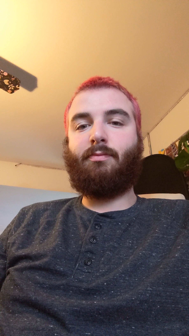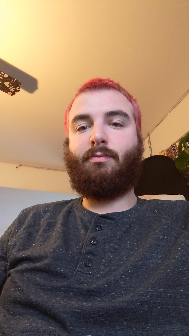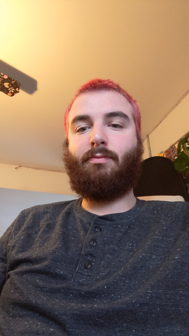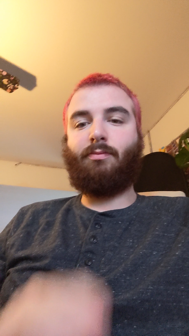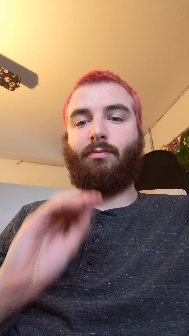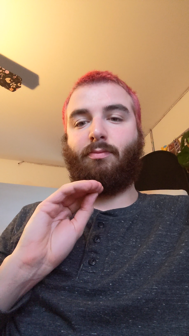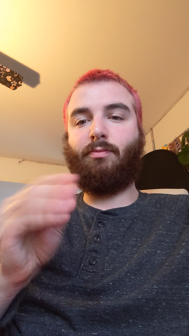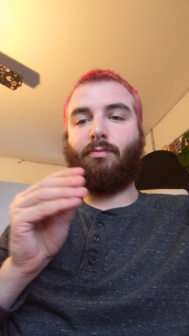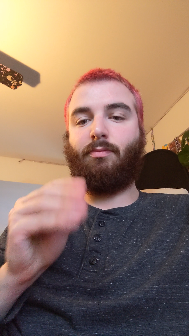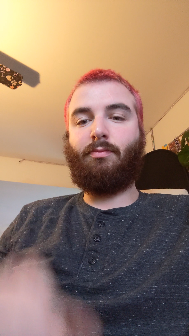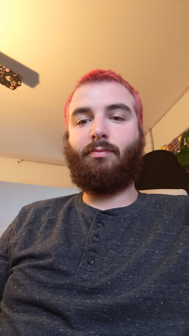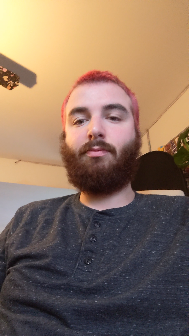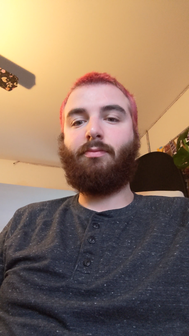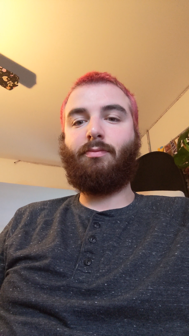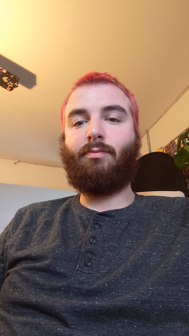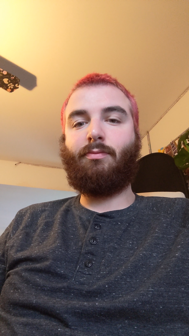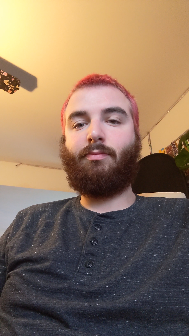none